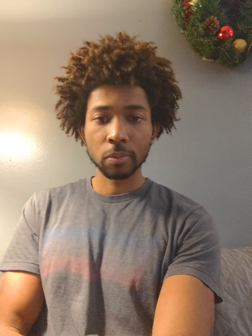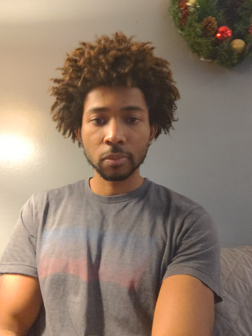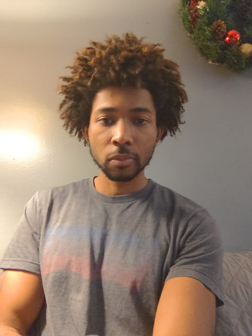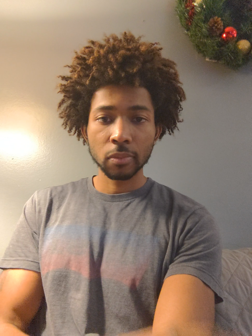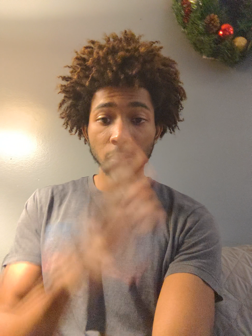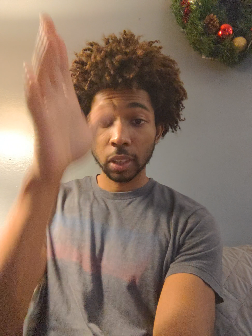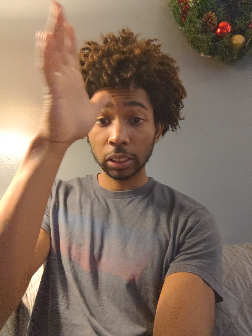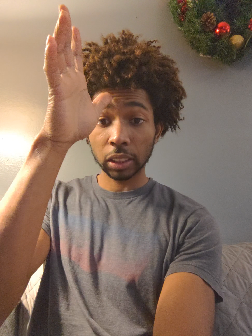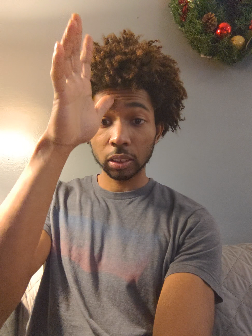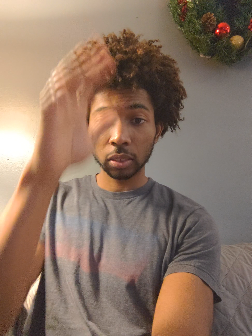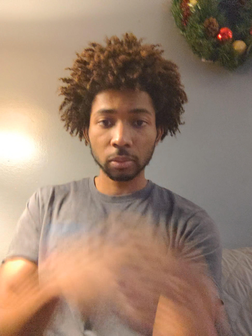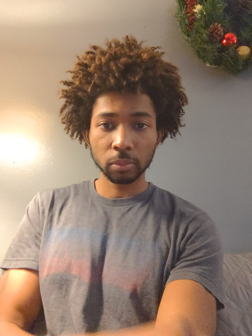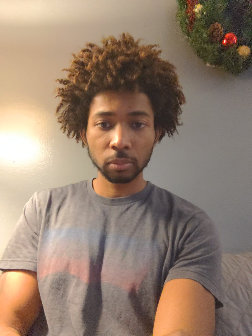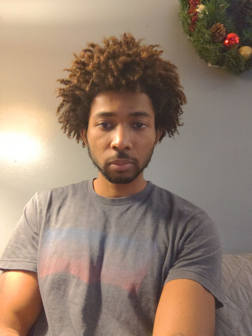dad